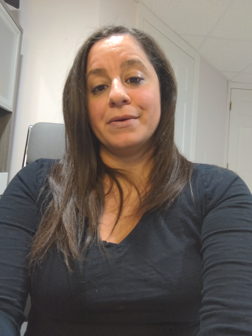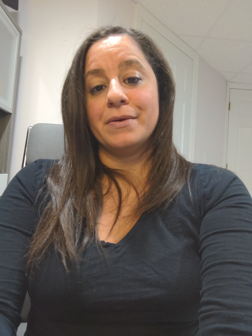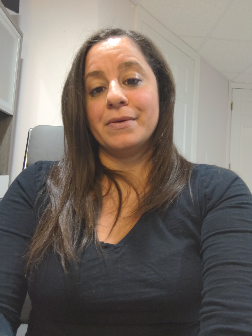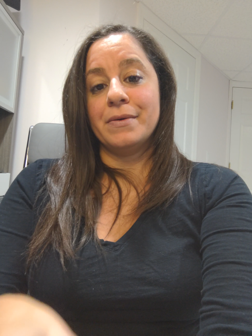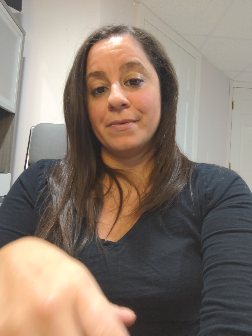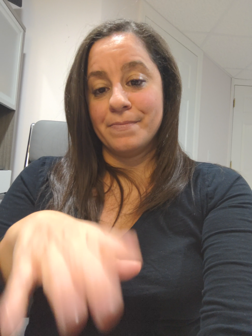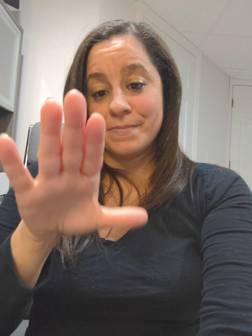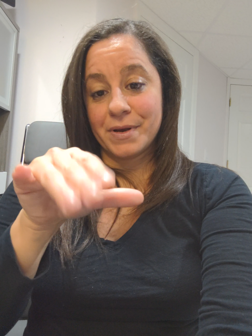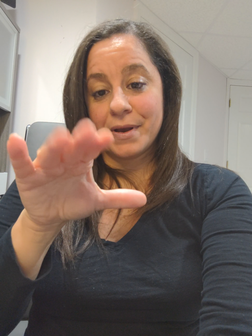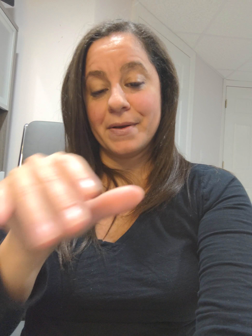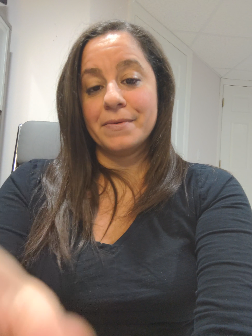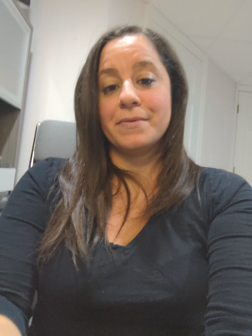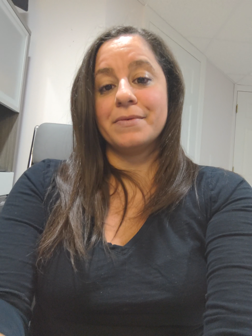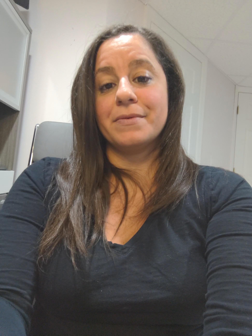bye